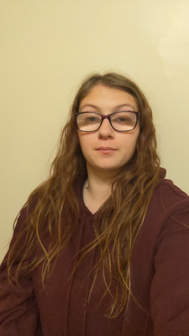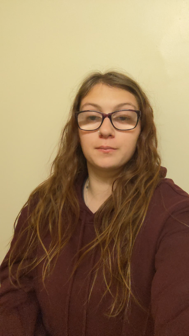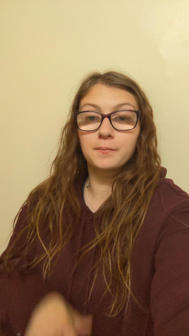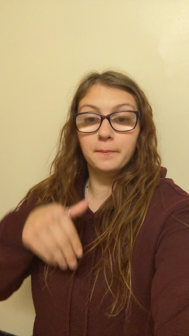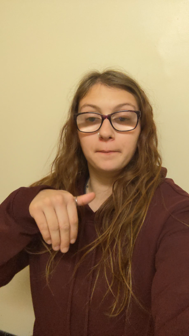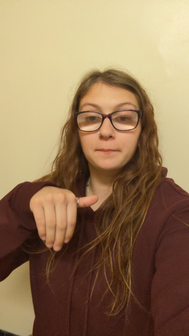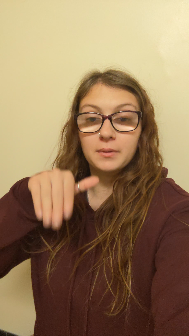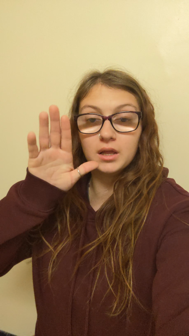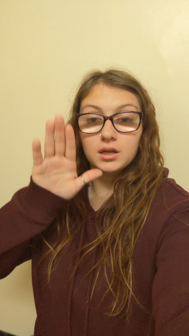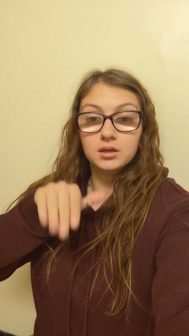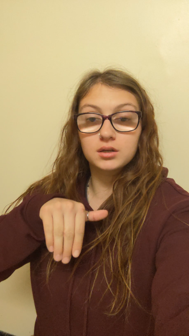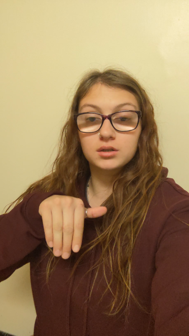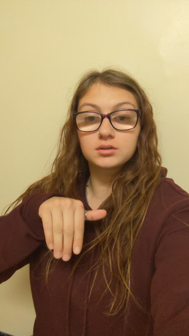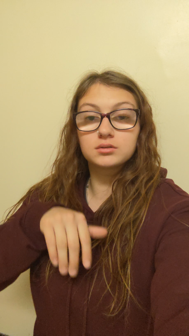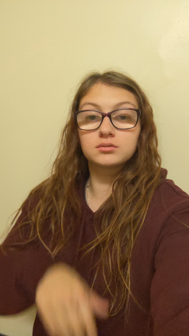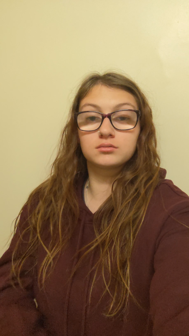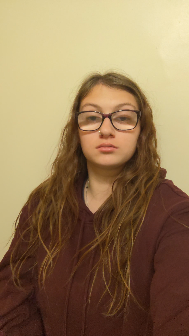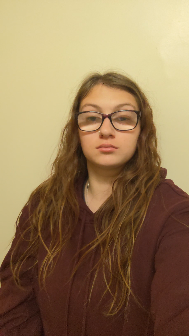paint